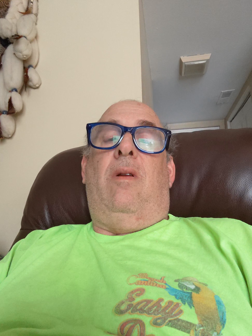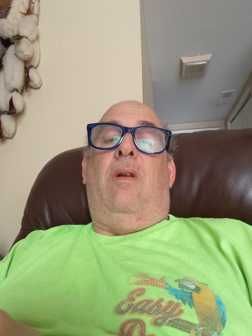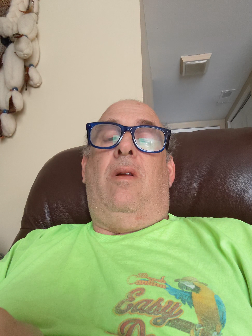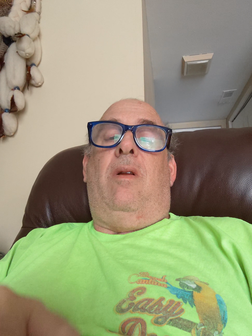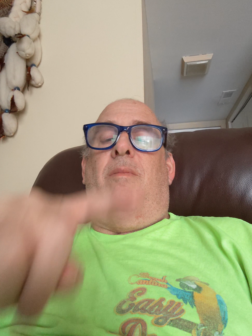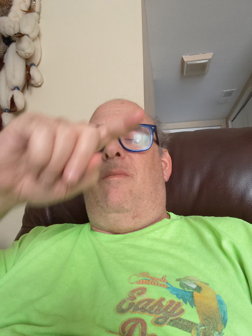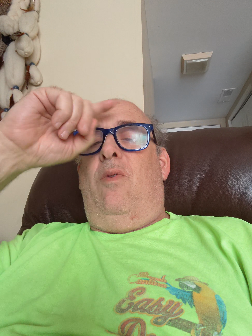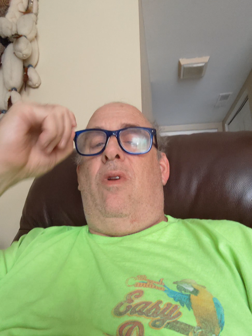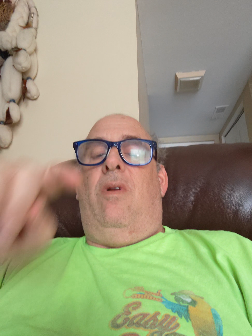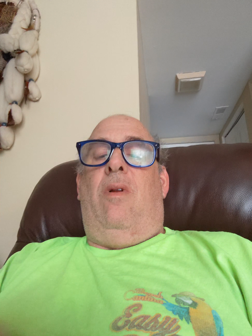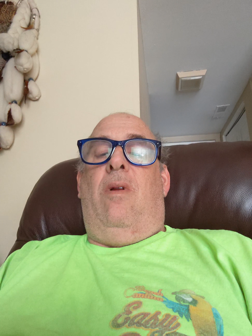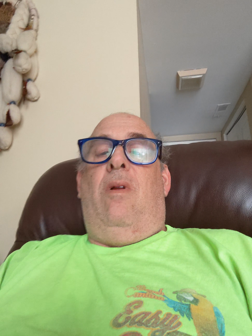because